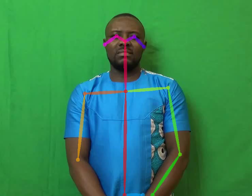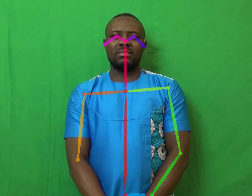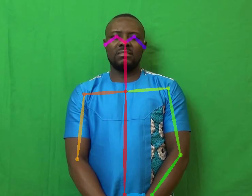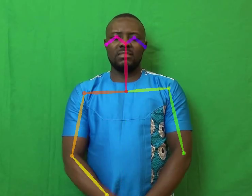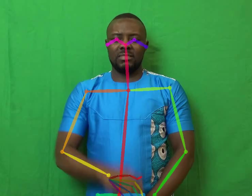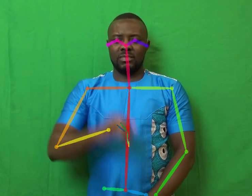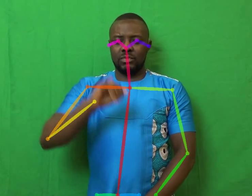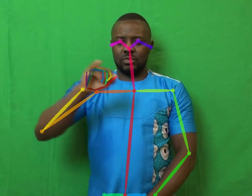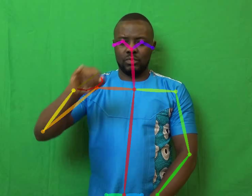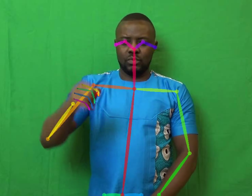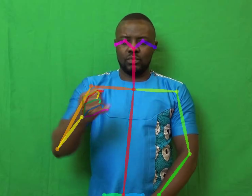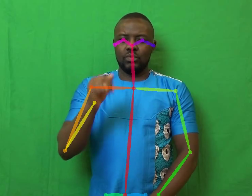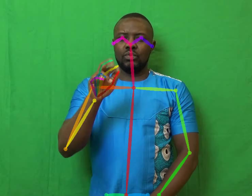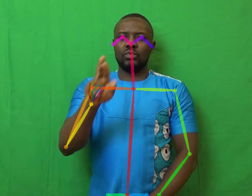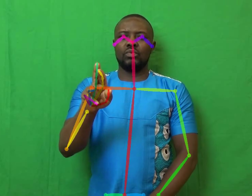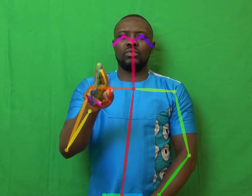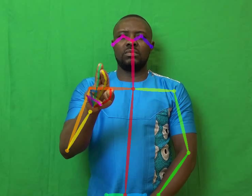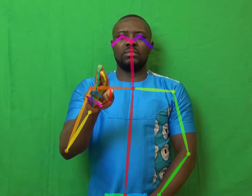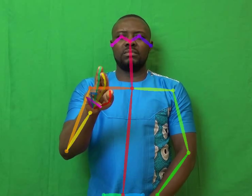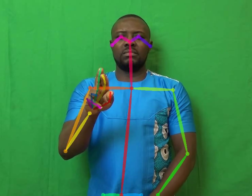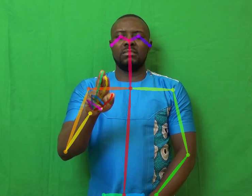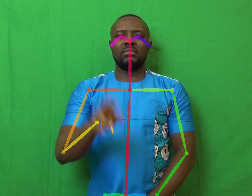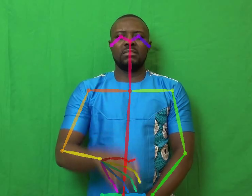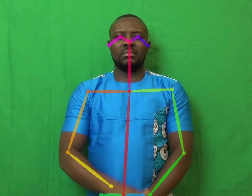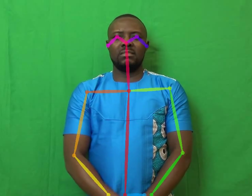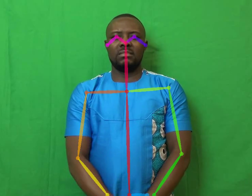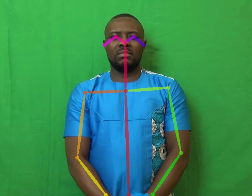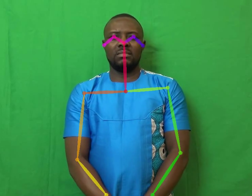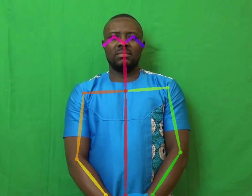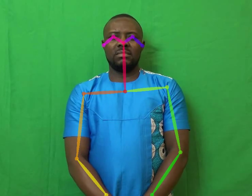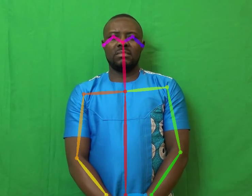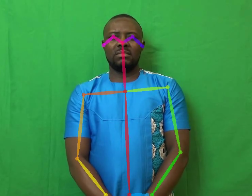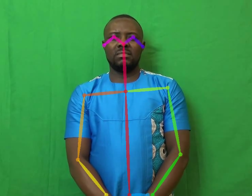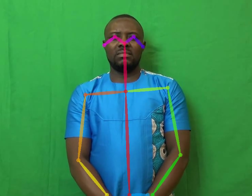junior